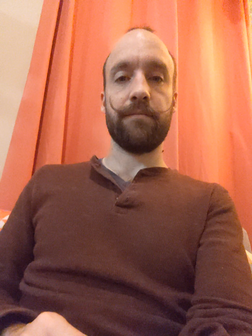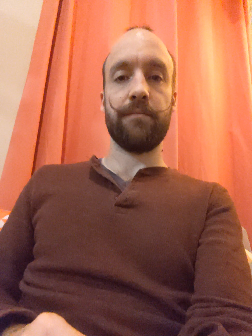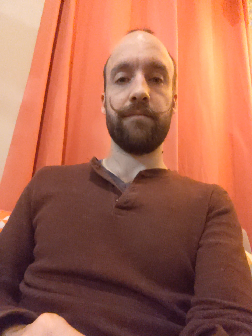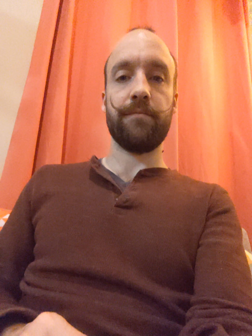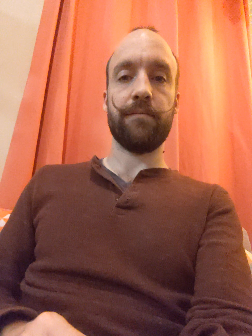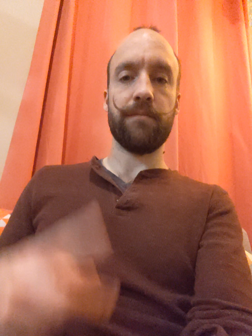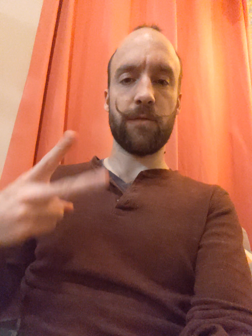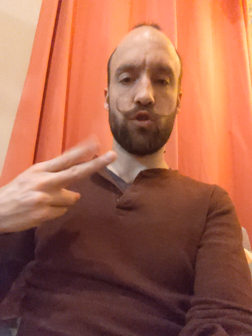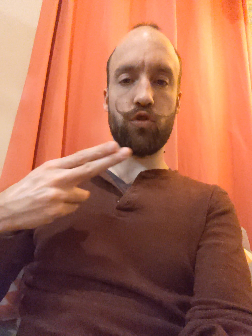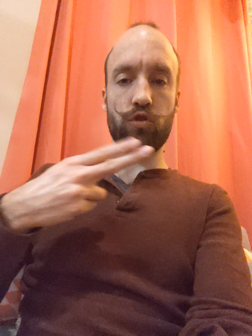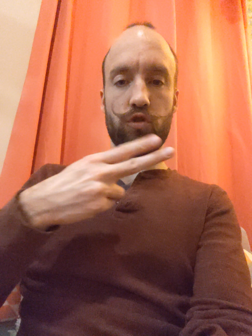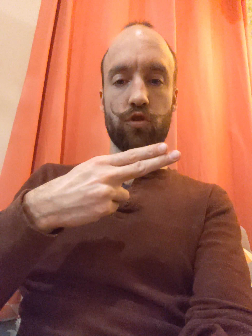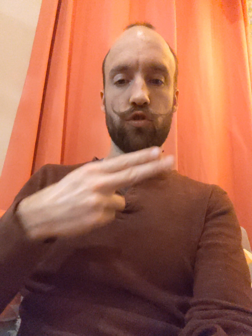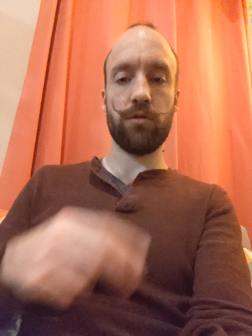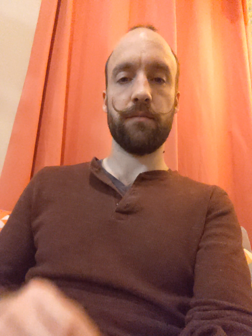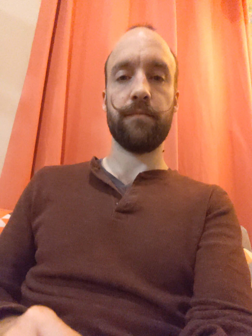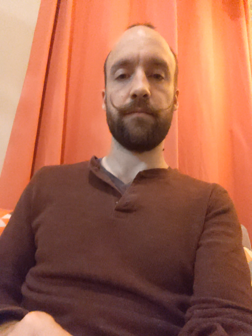scissors